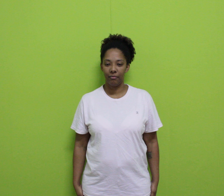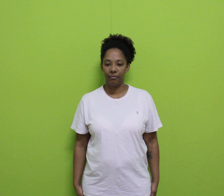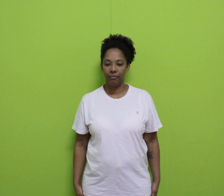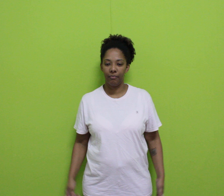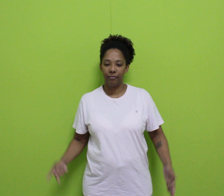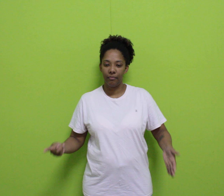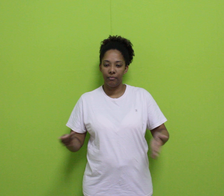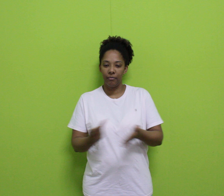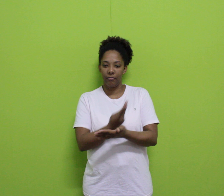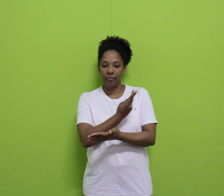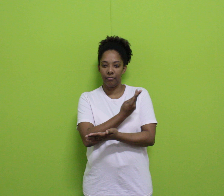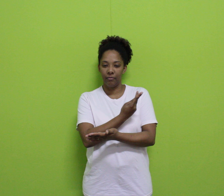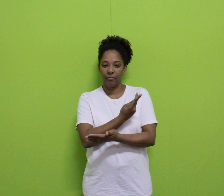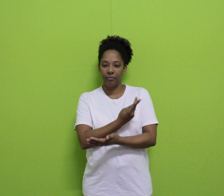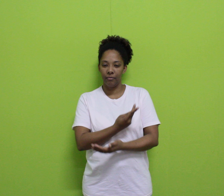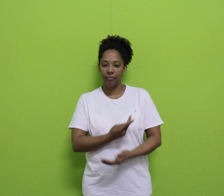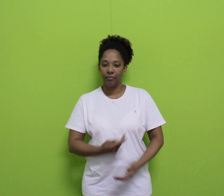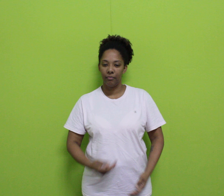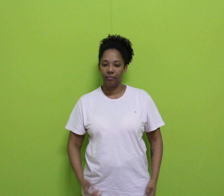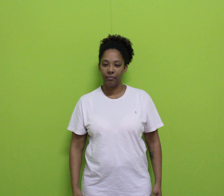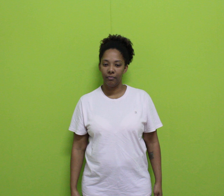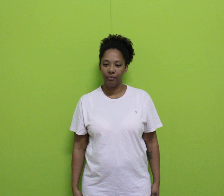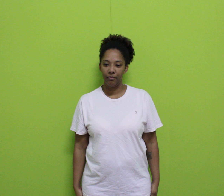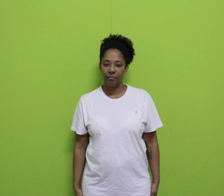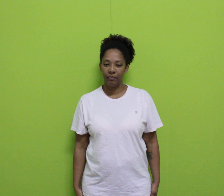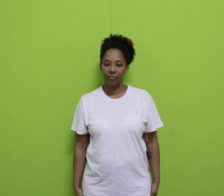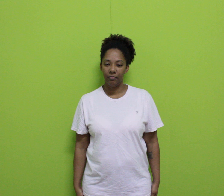acontecer